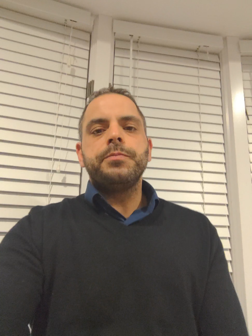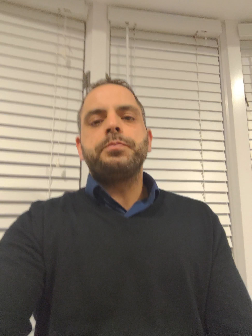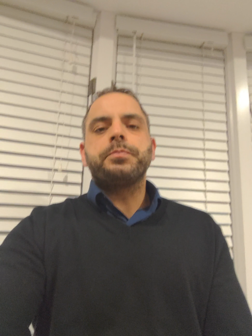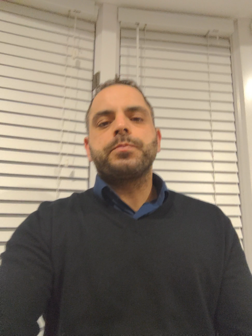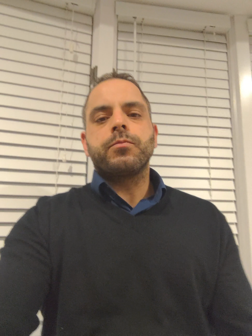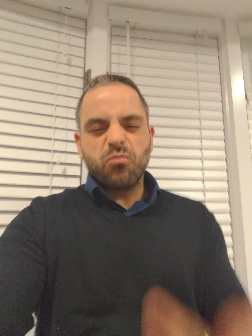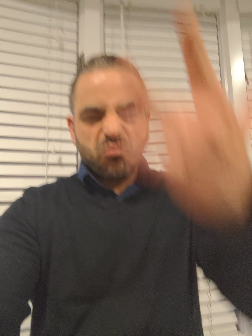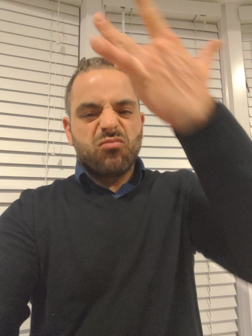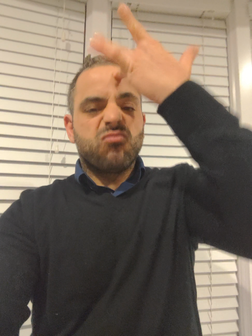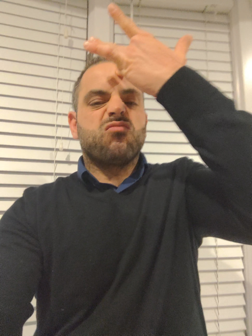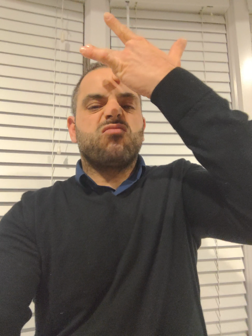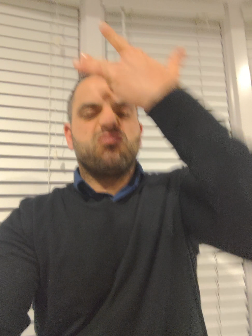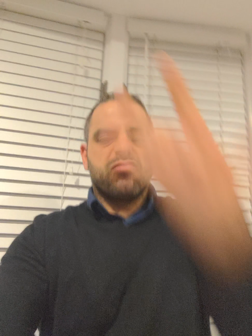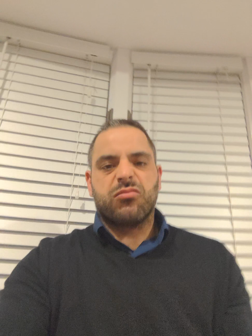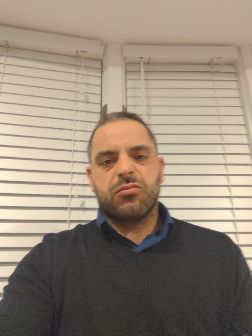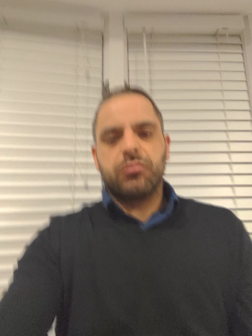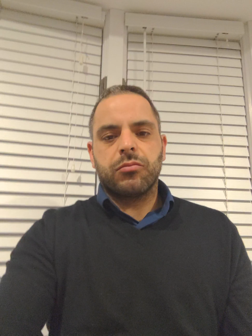sick